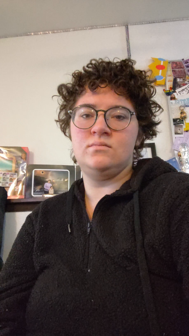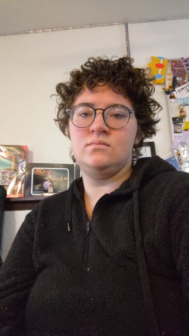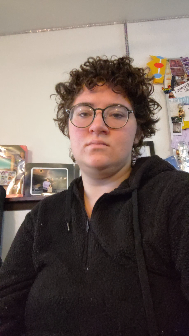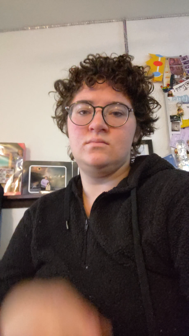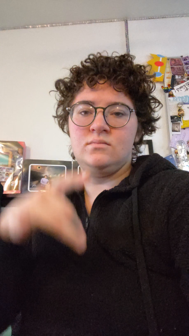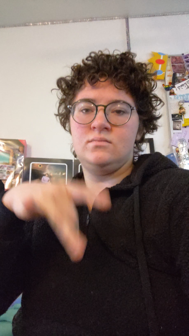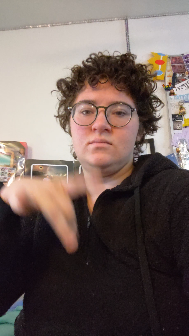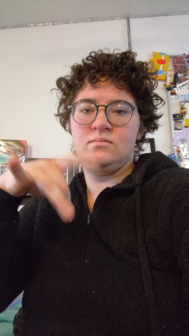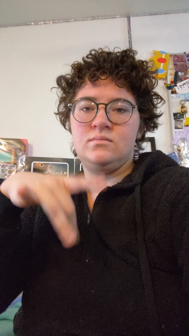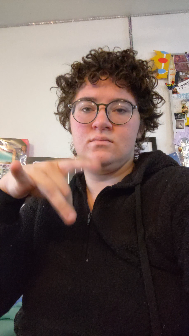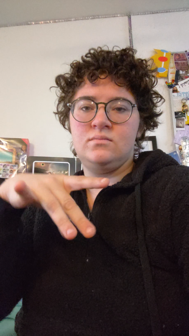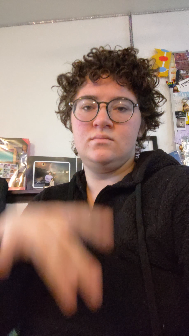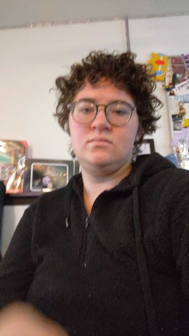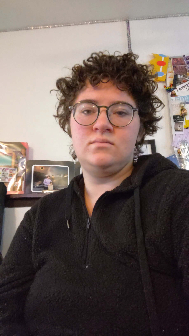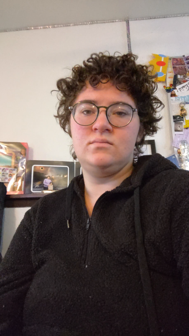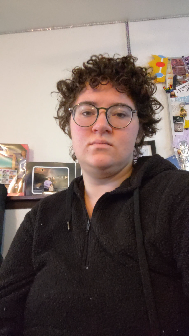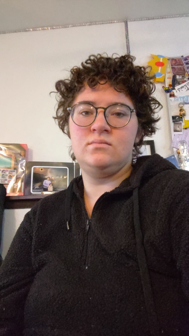pumpkin